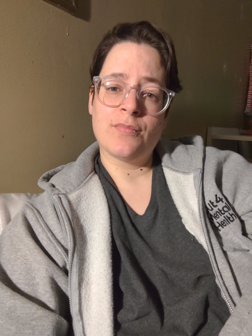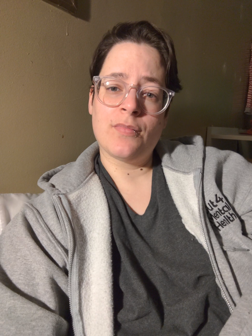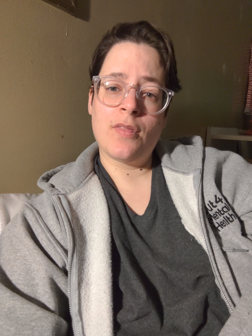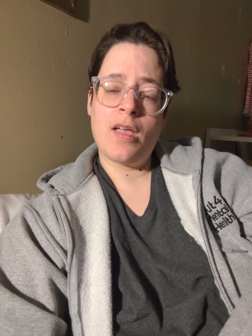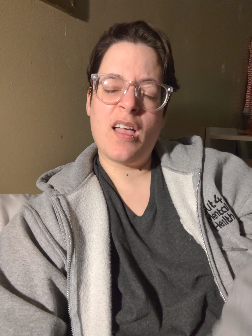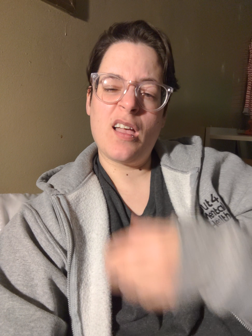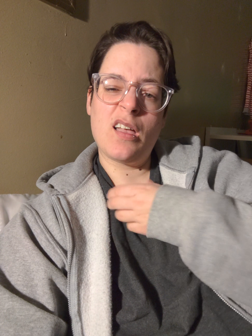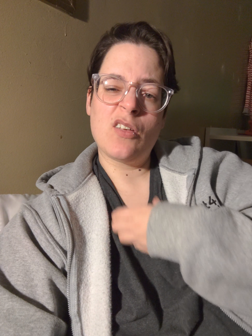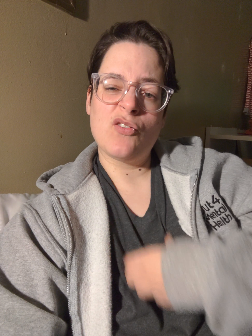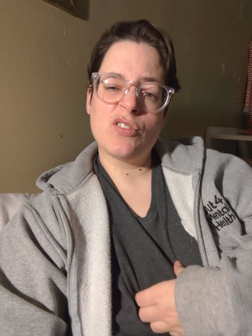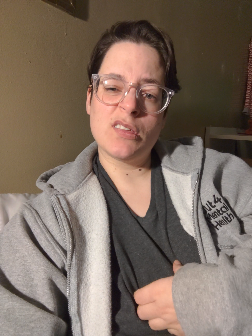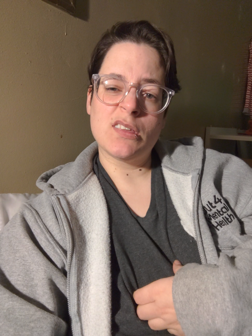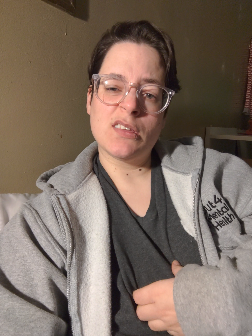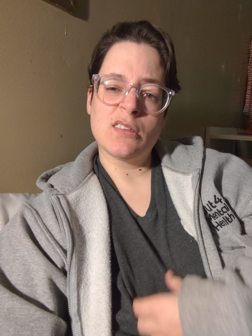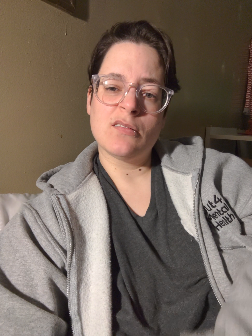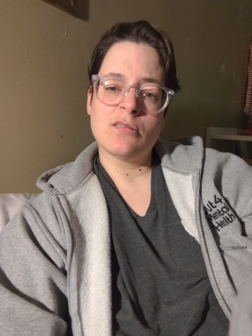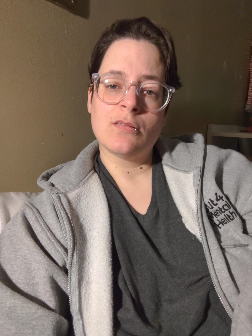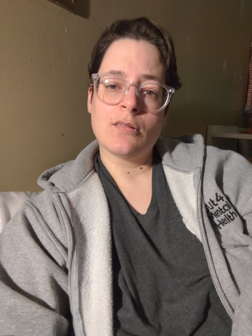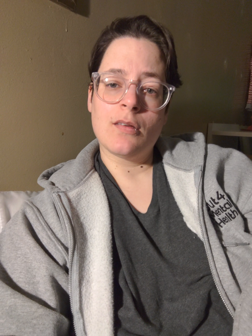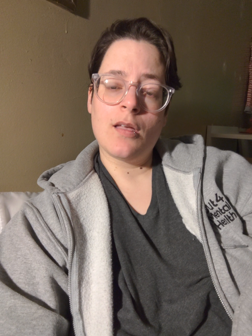hungry